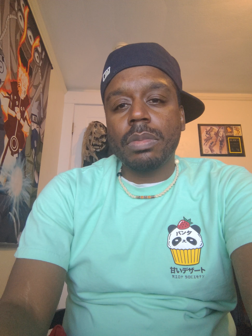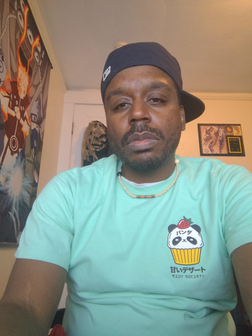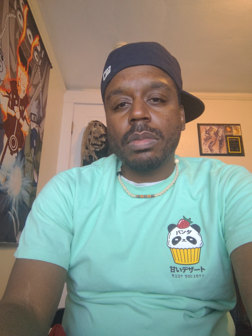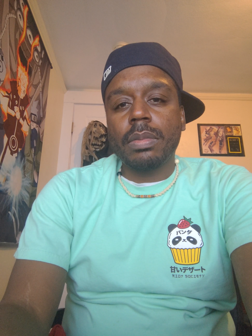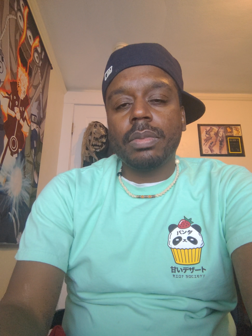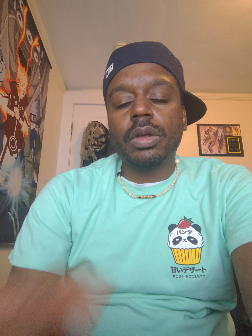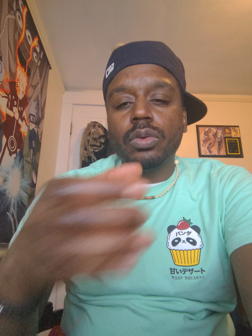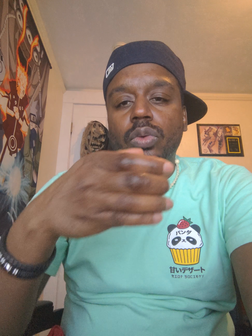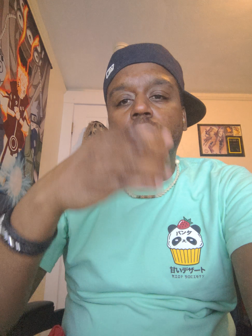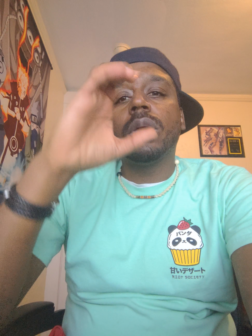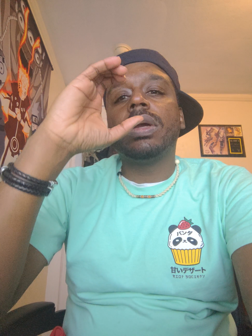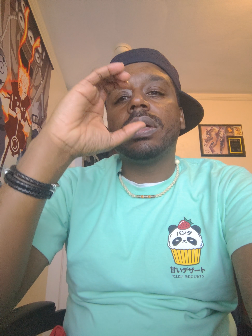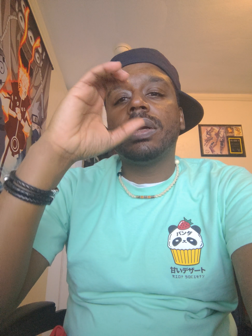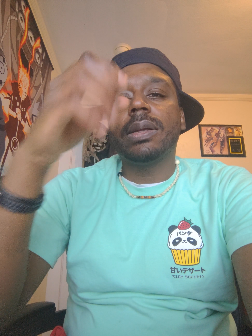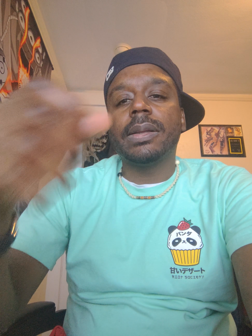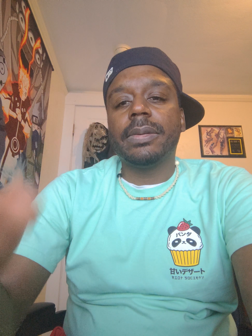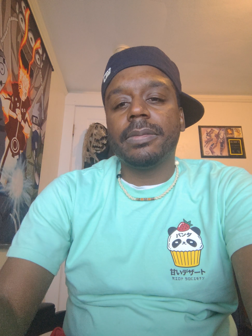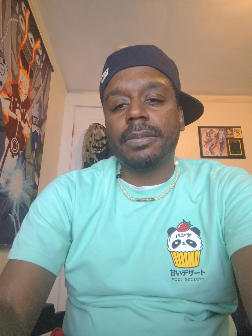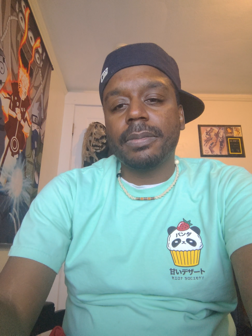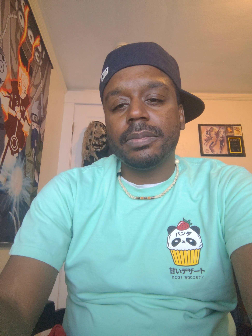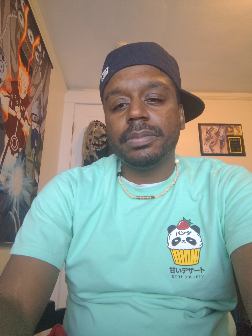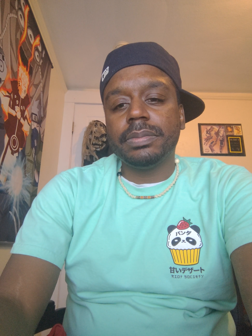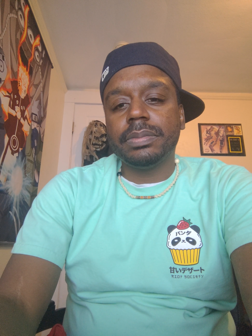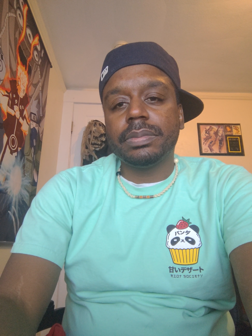drink